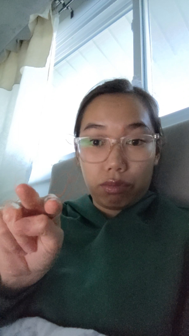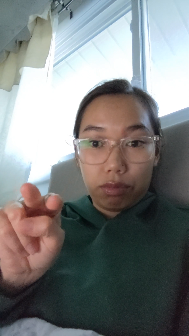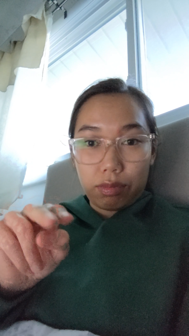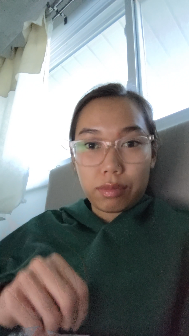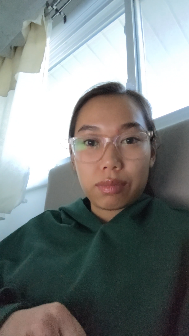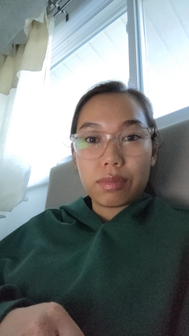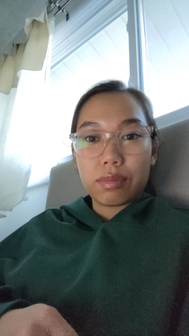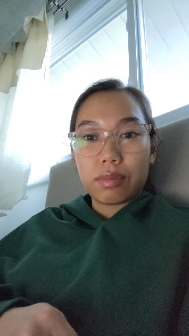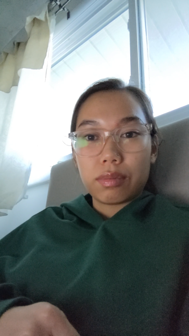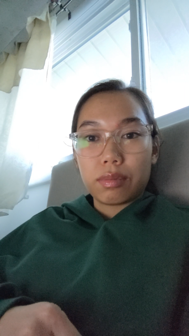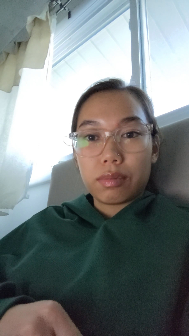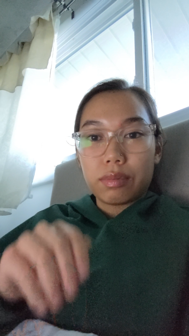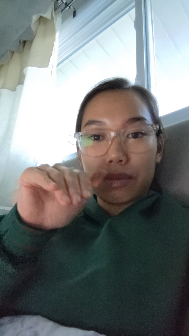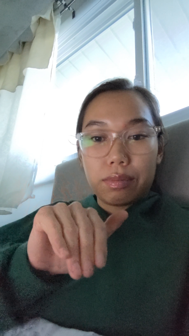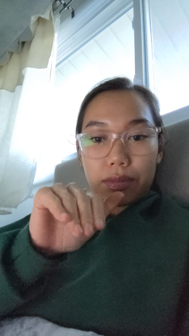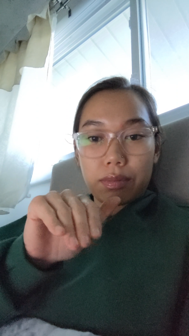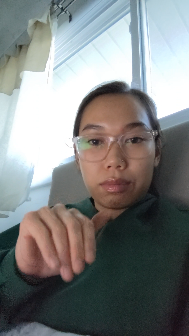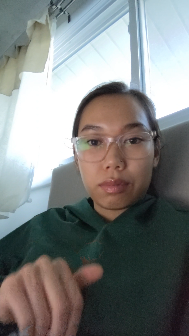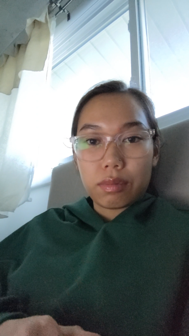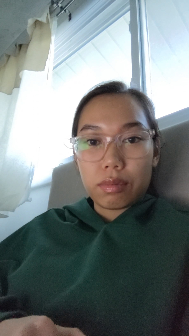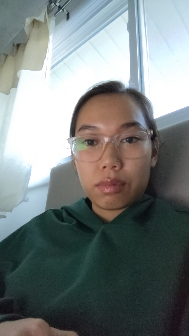night night